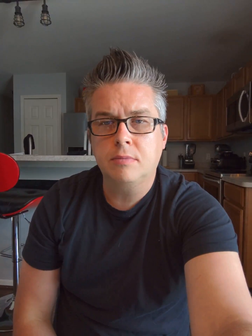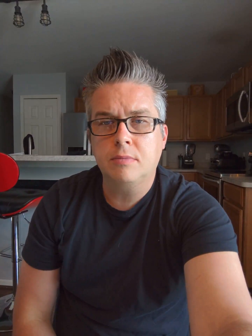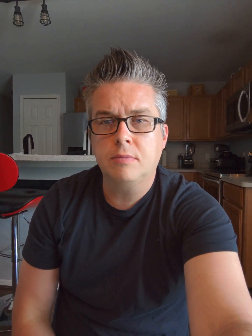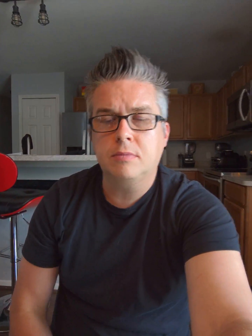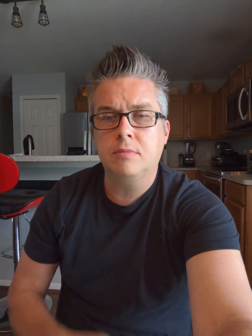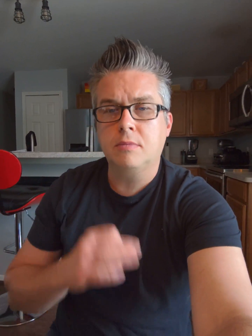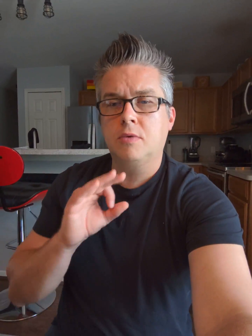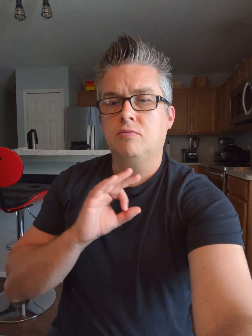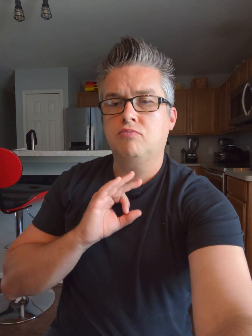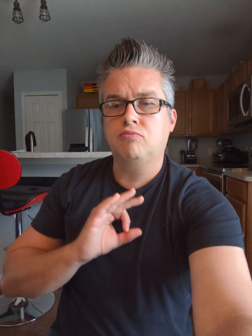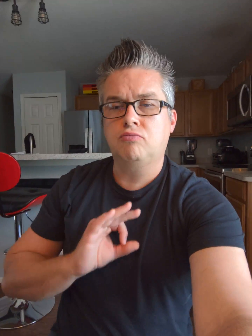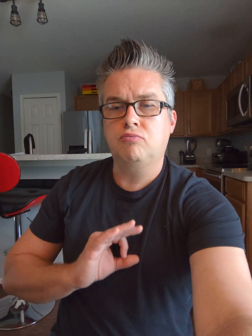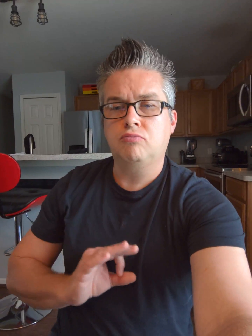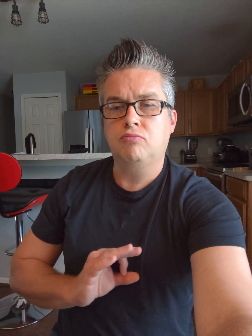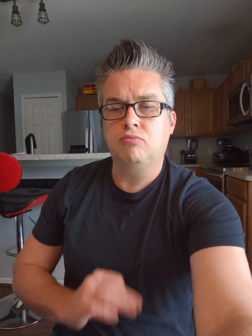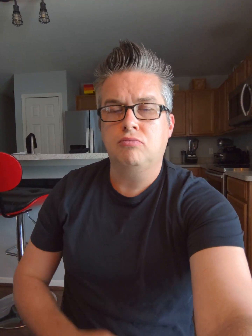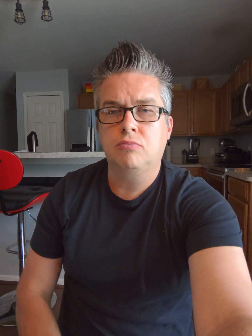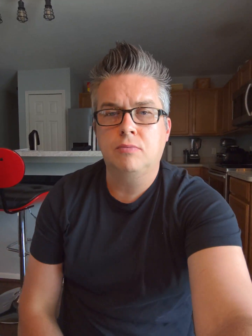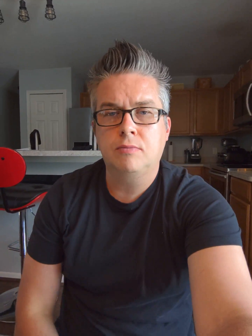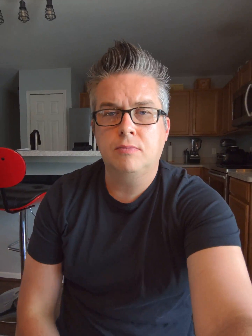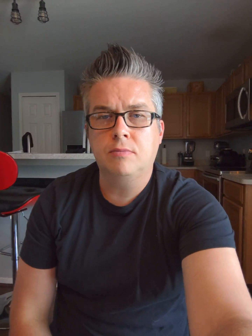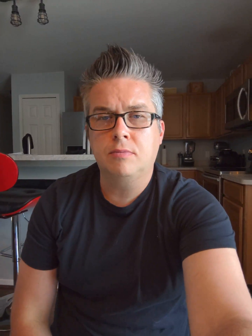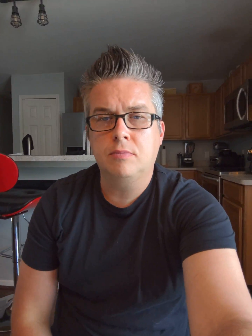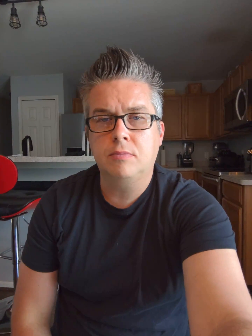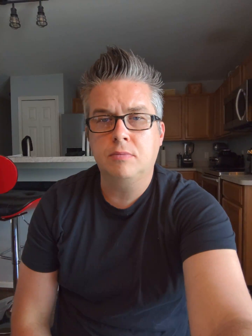button